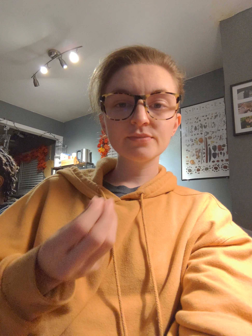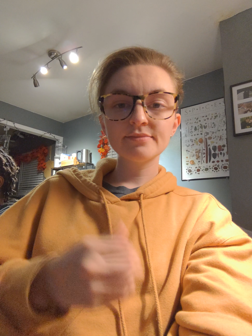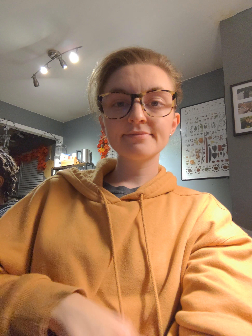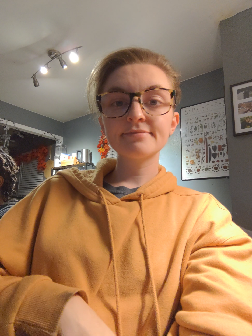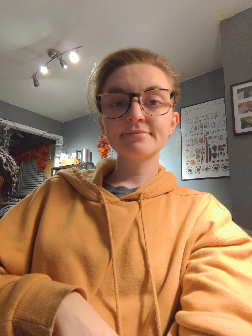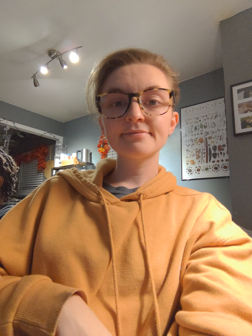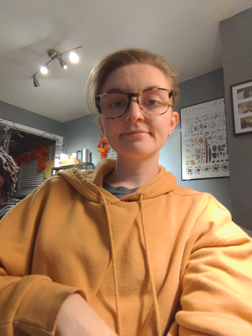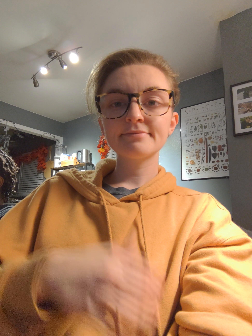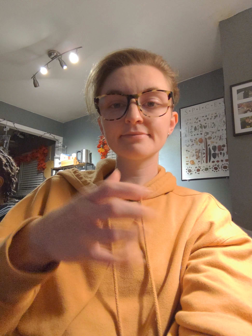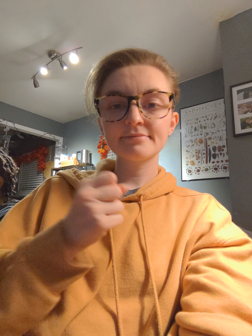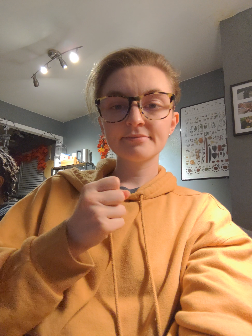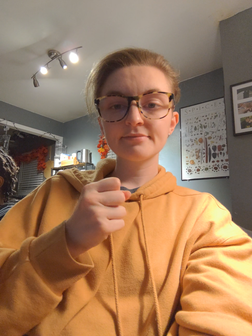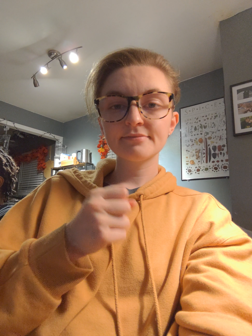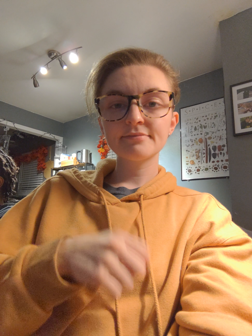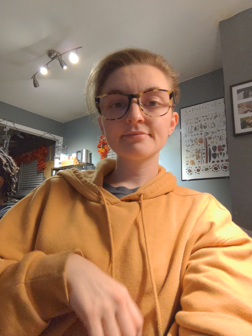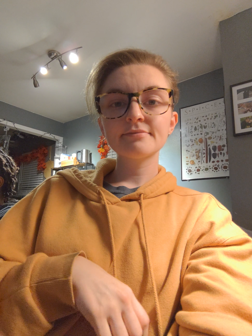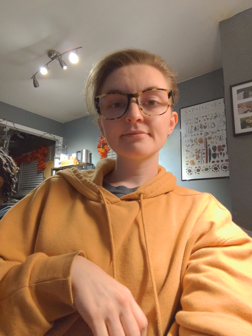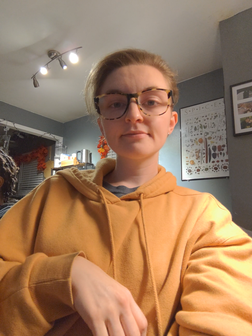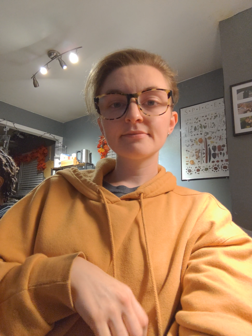get